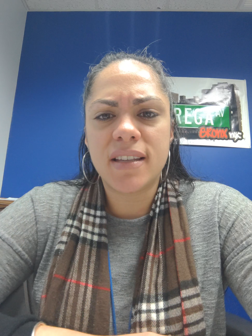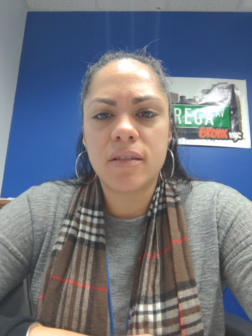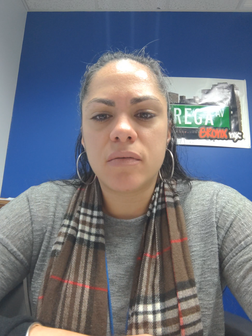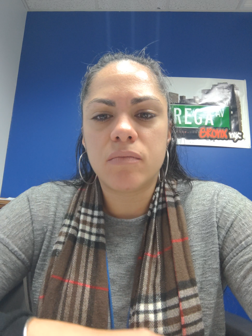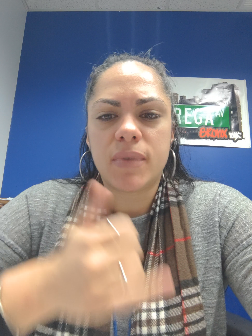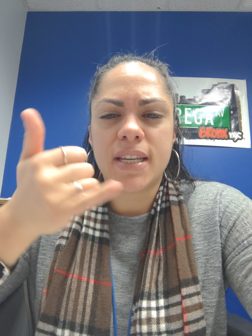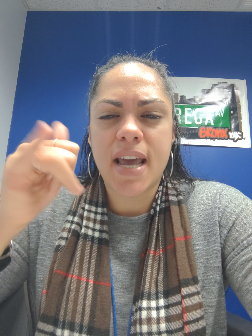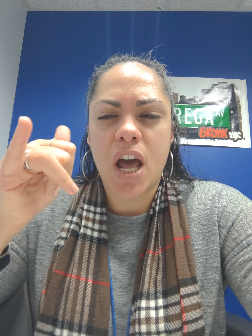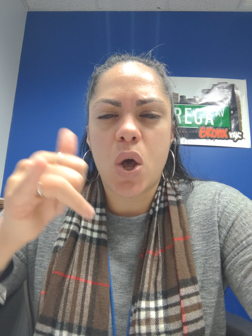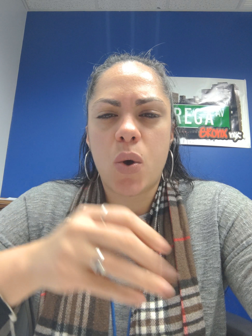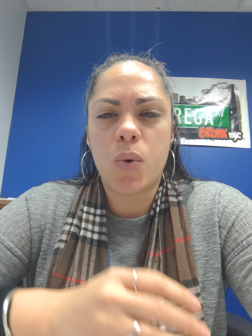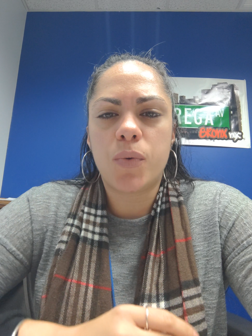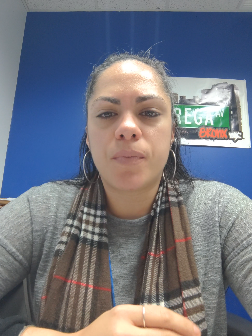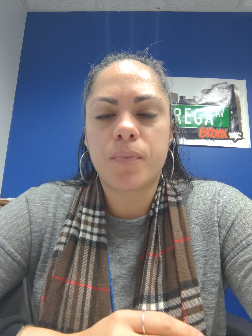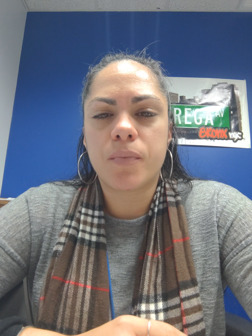yellow